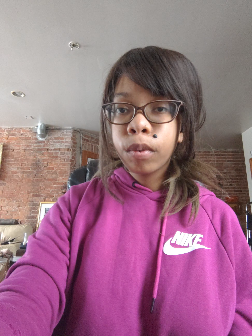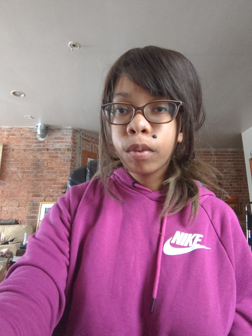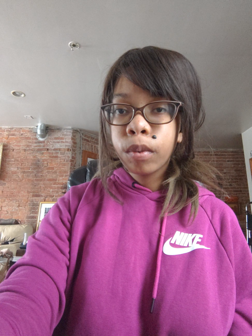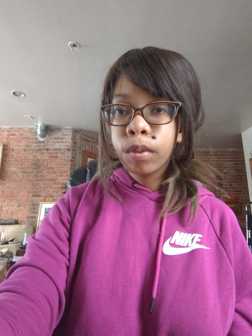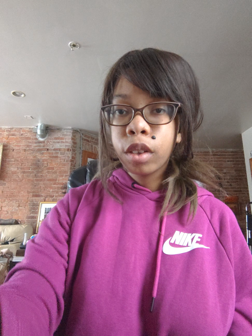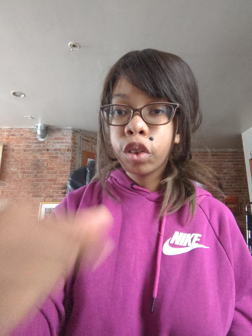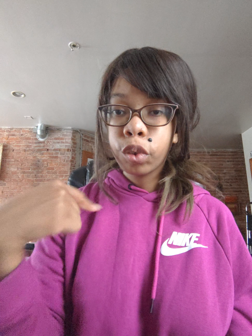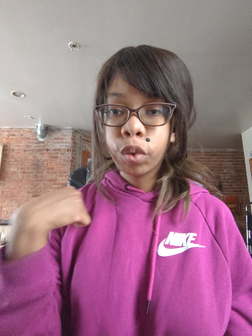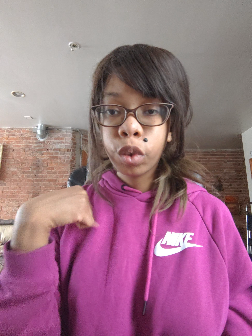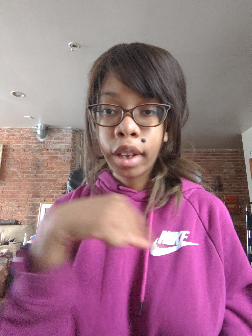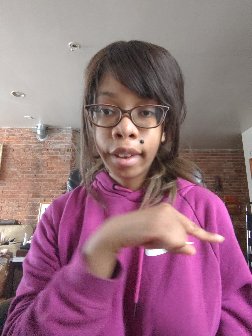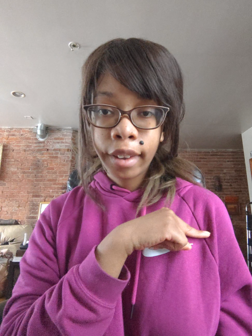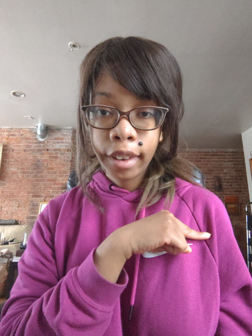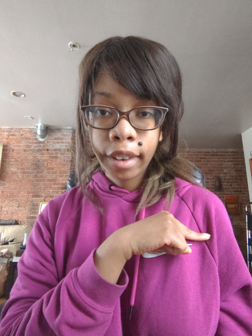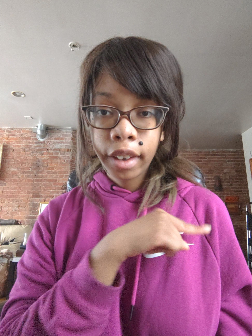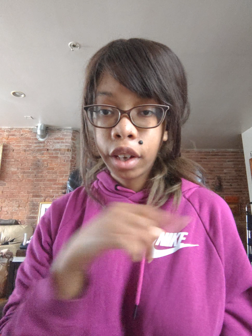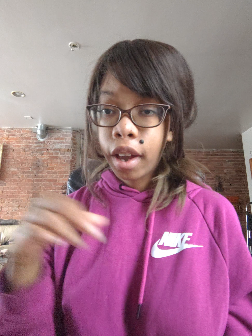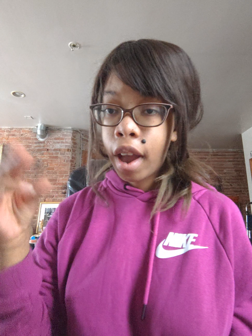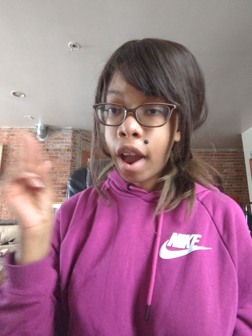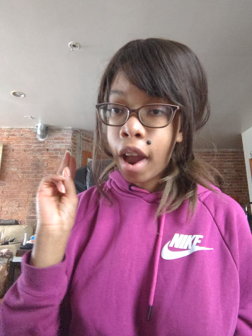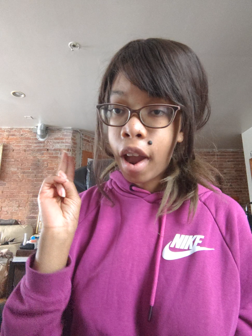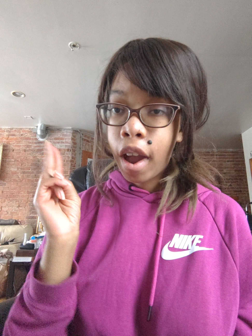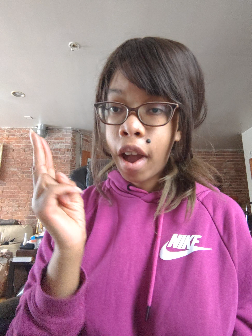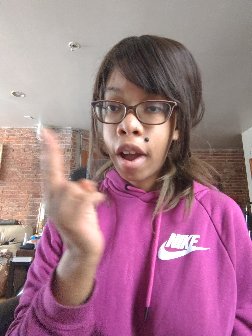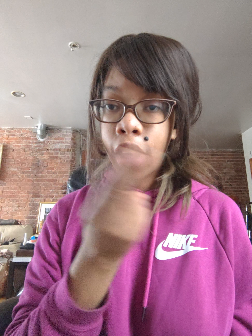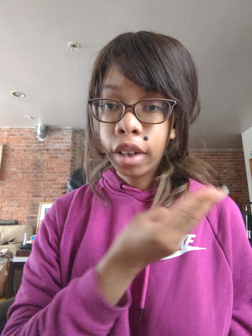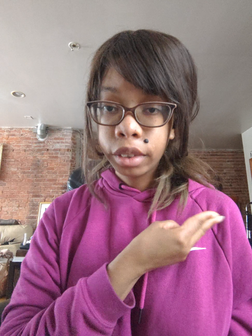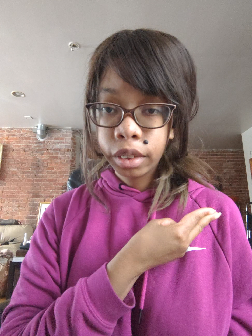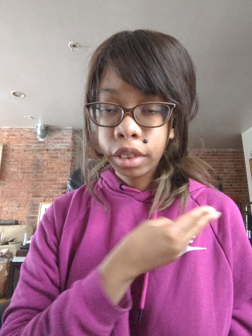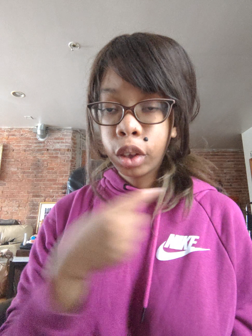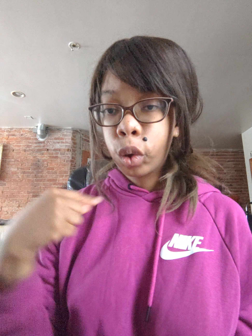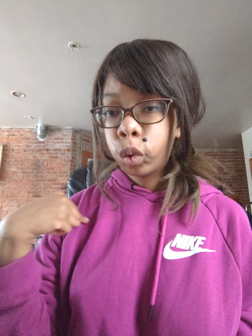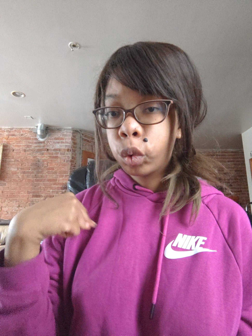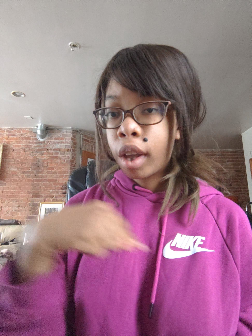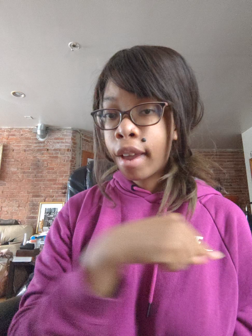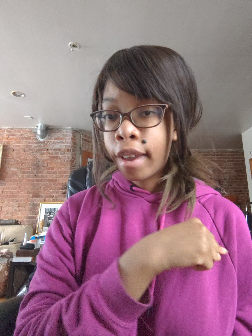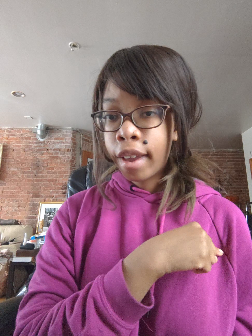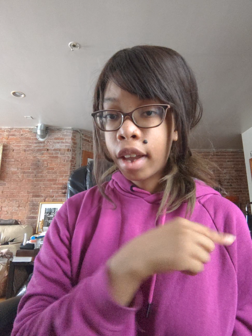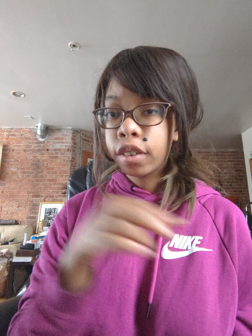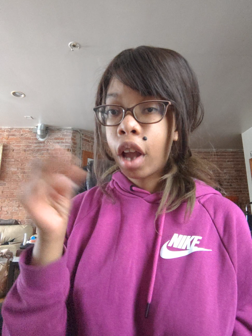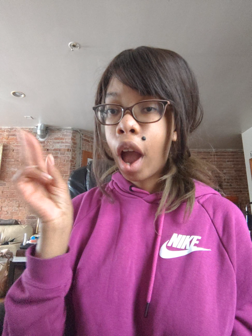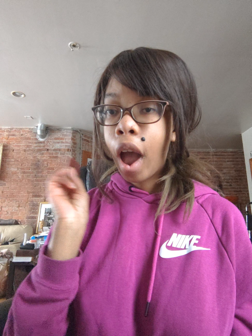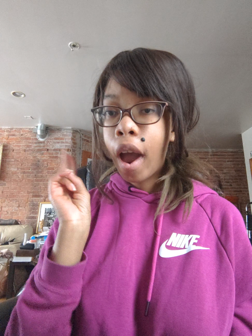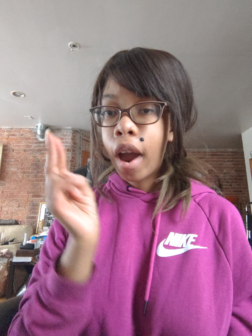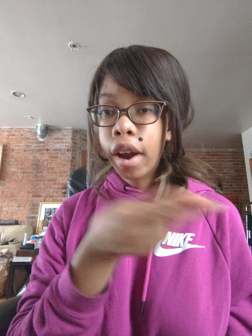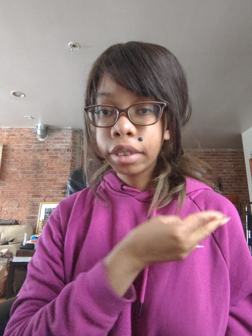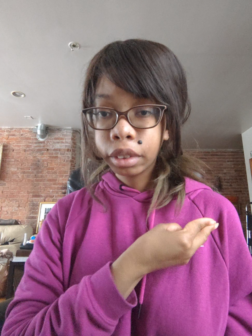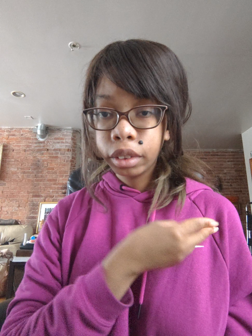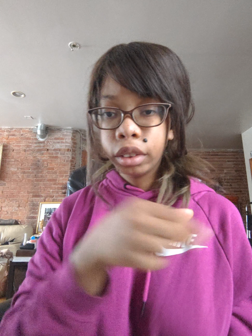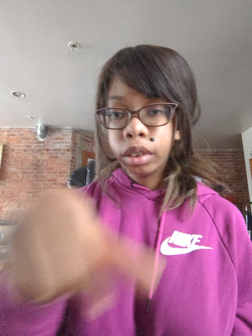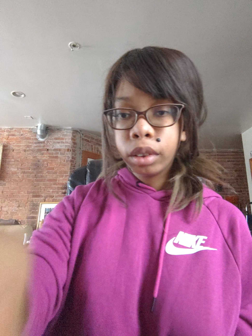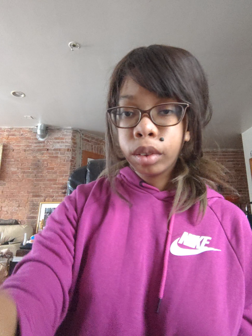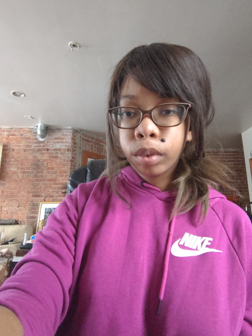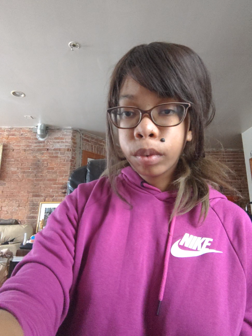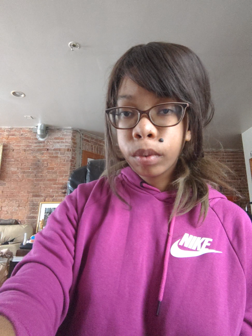we